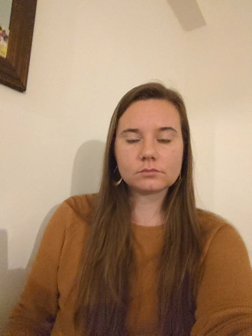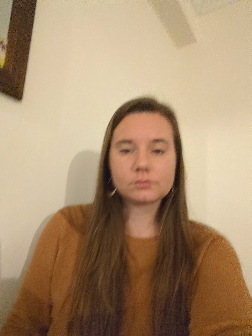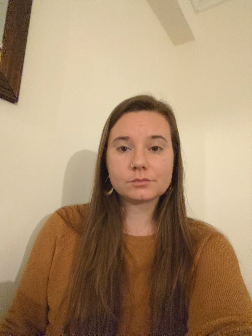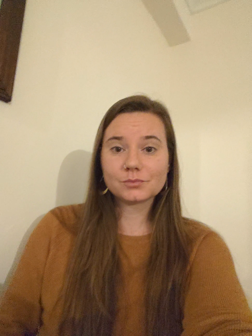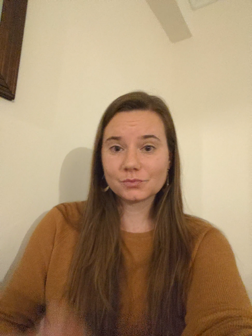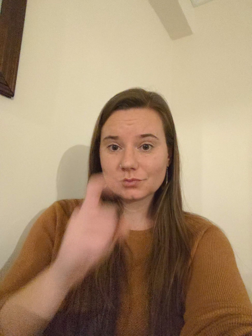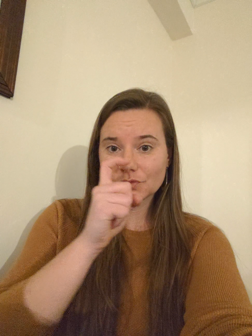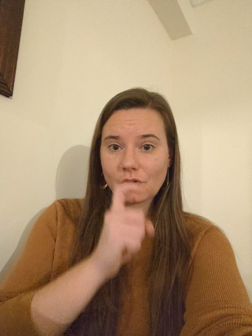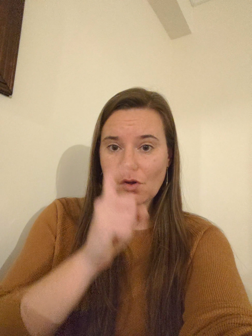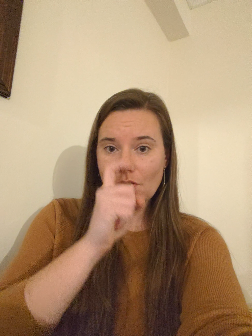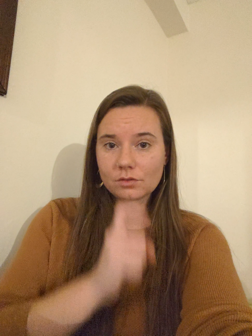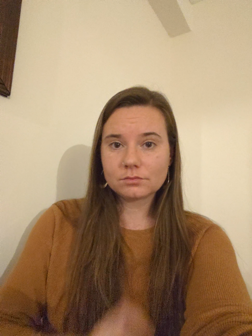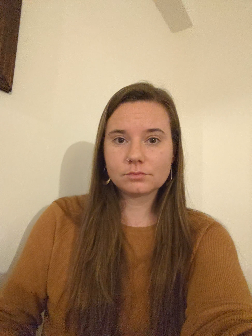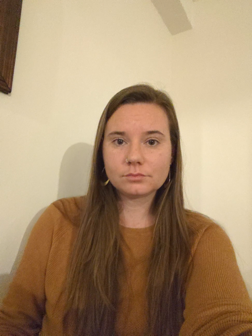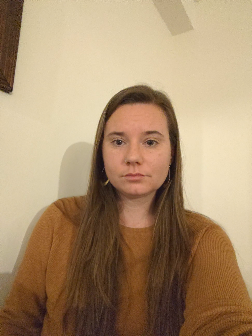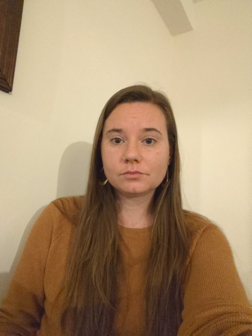doll